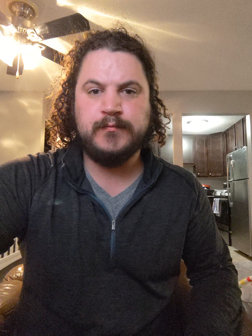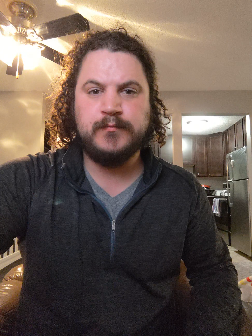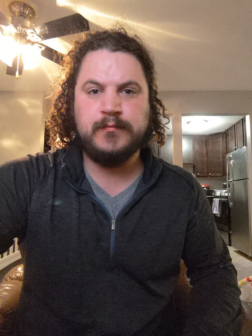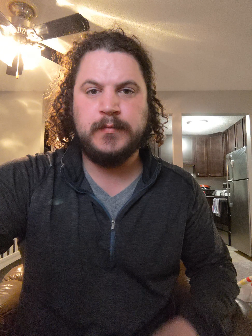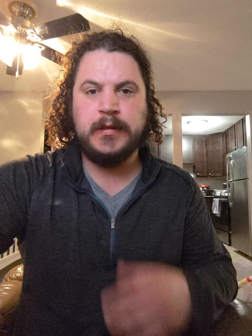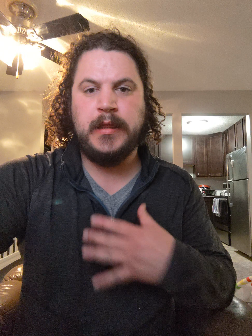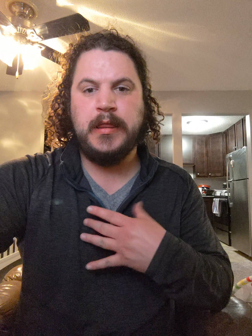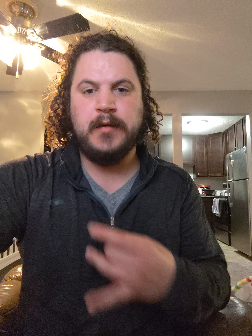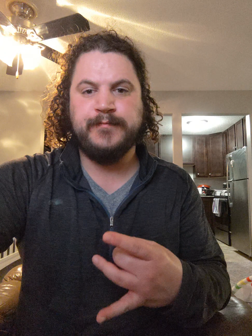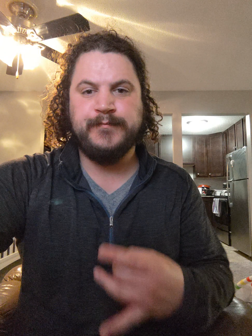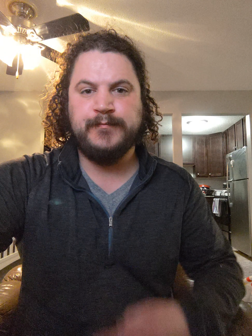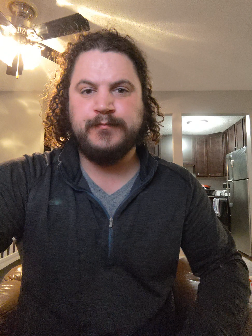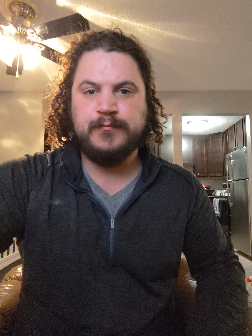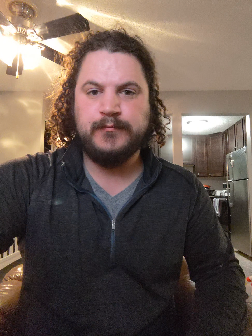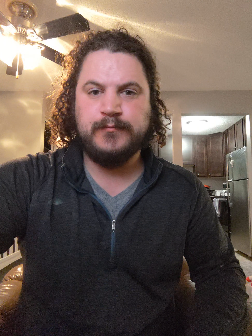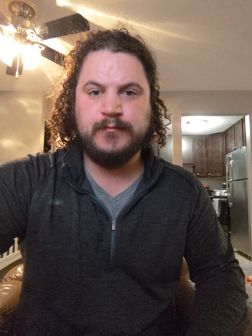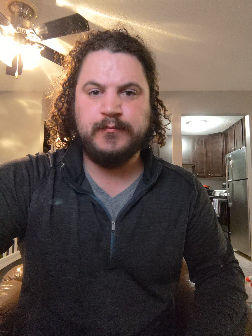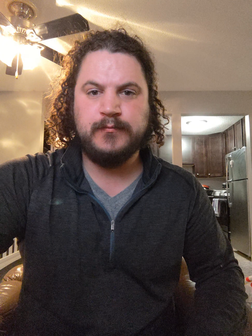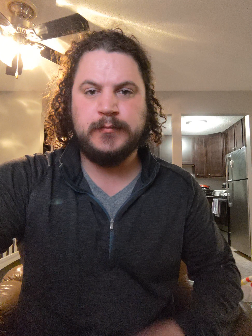like